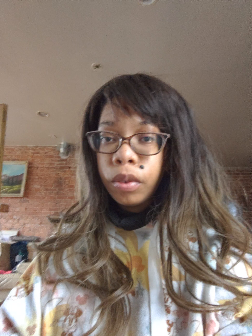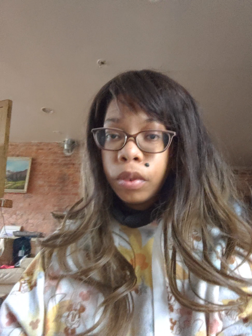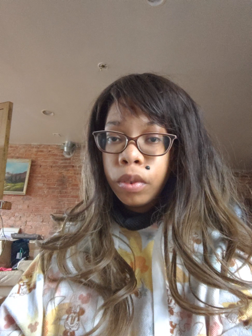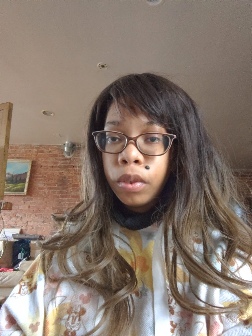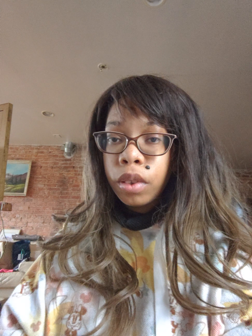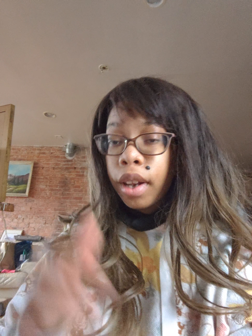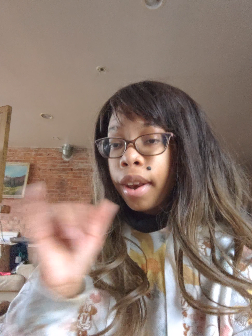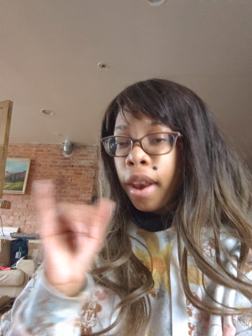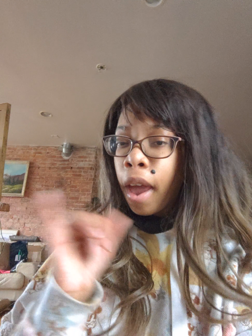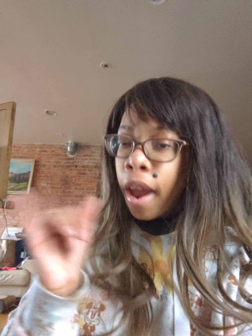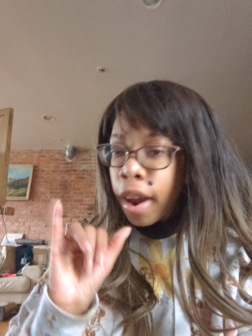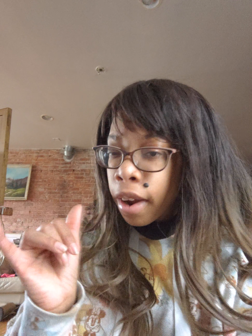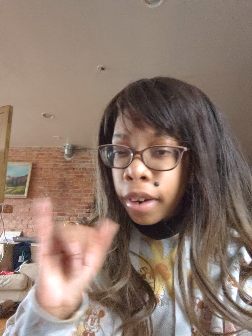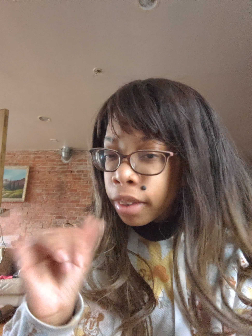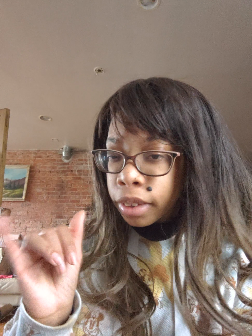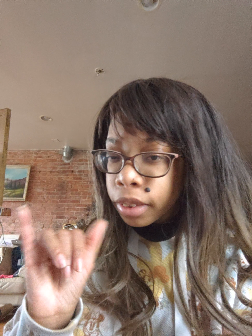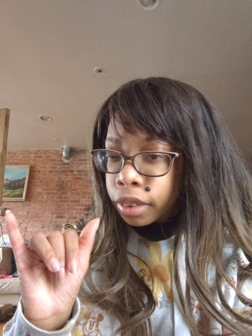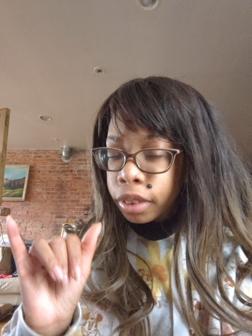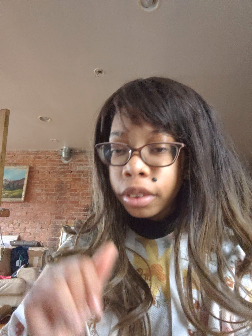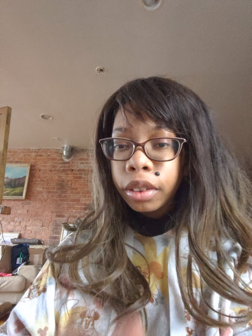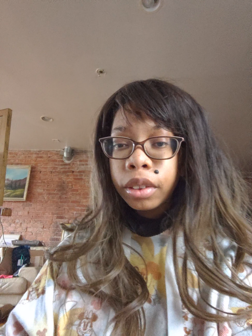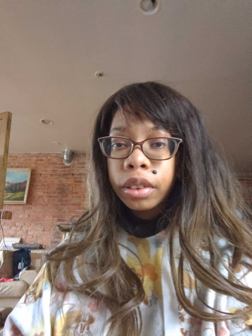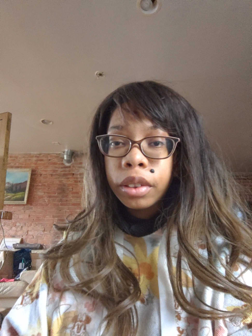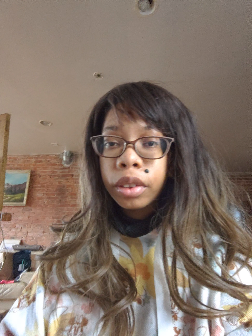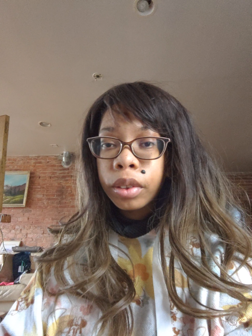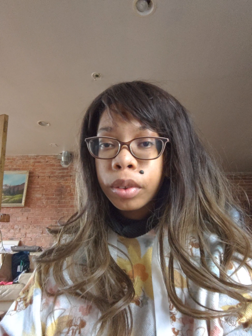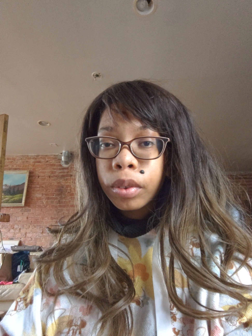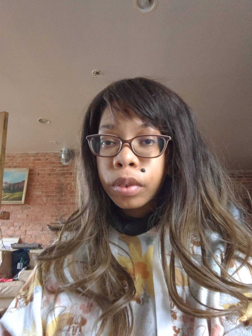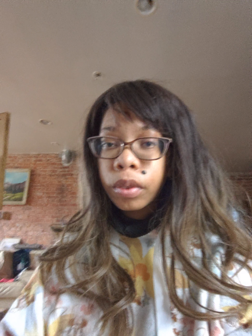like